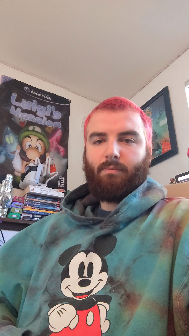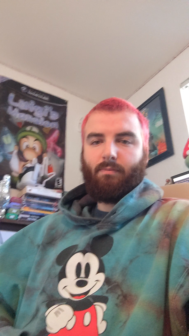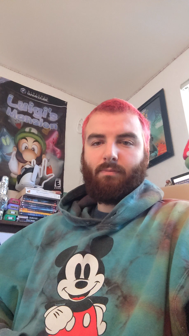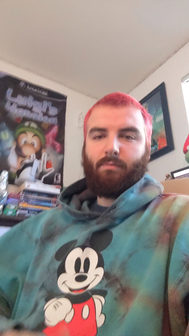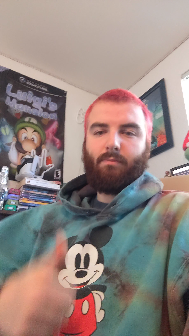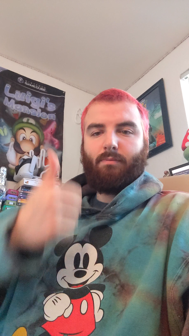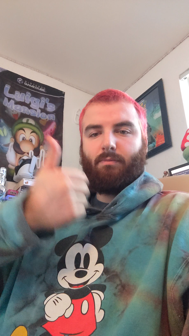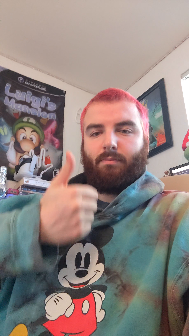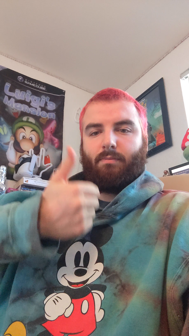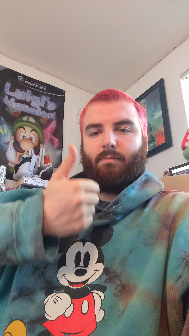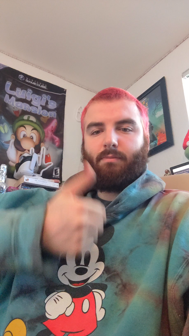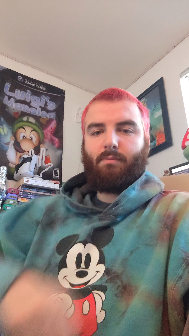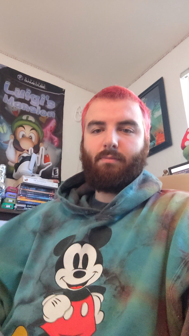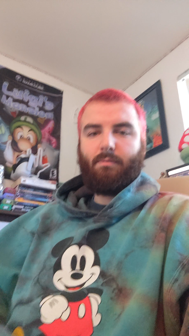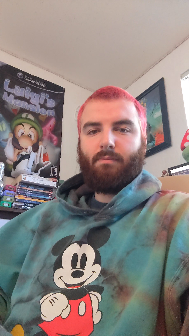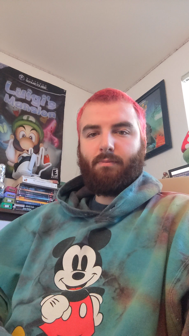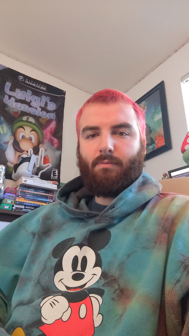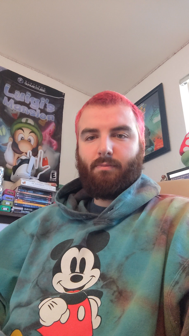help